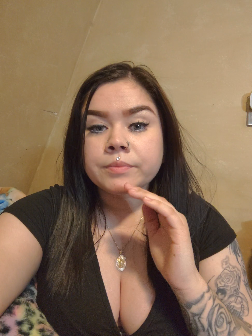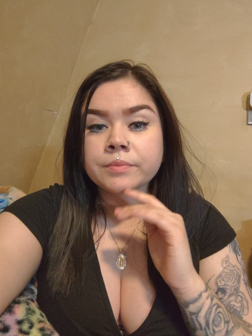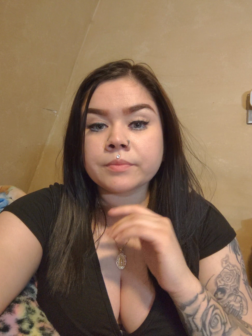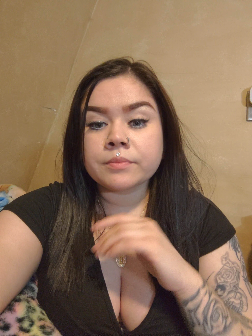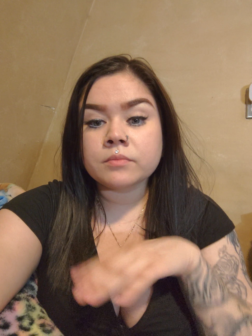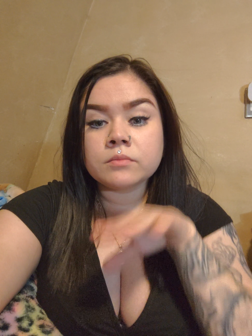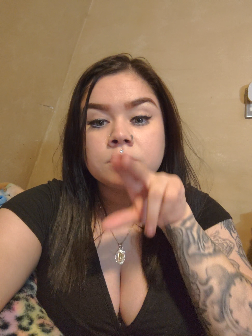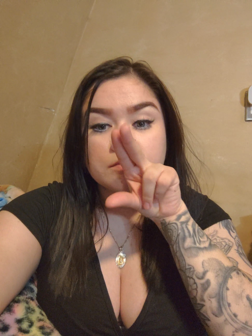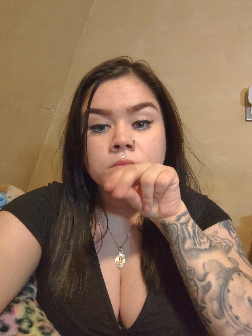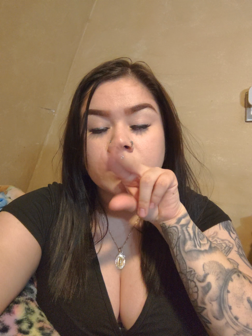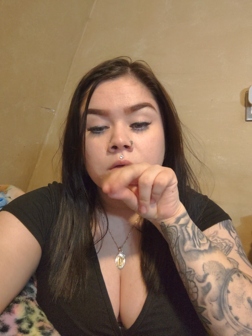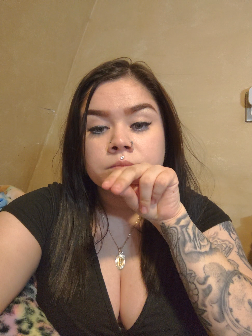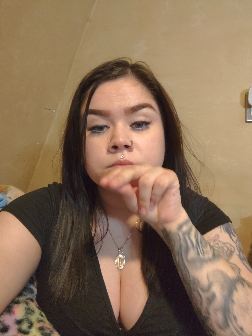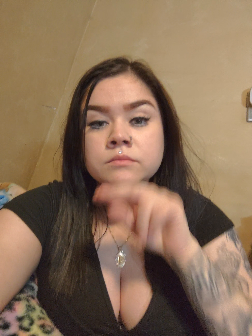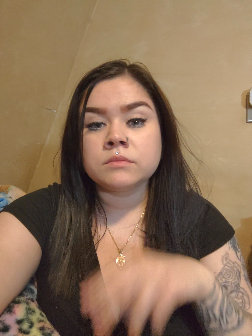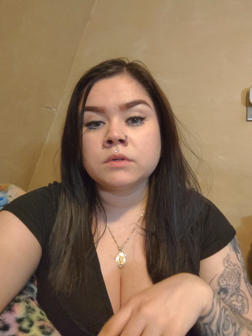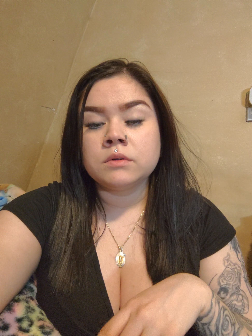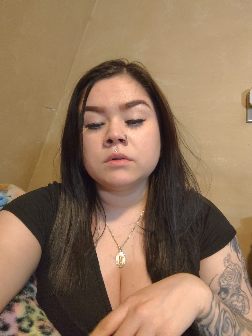duck